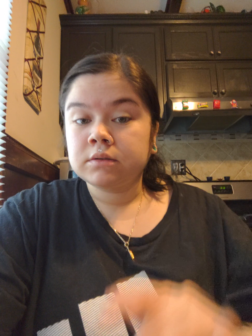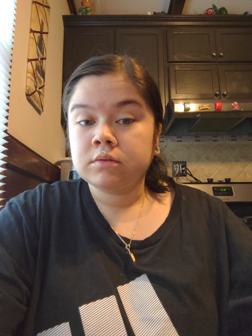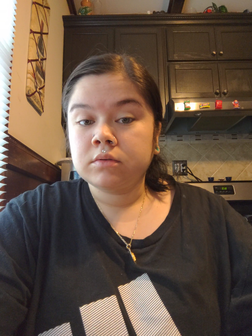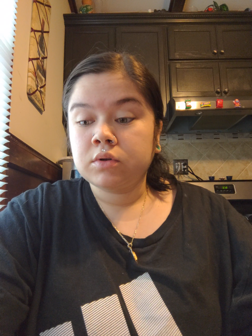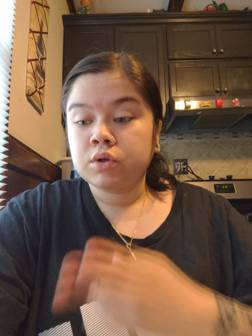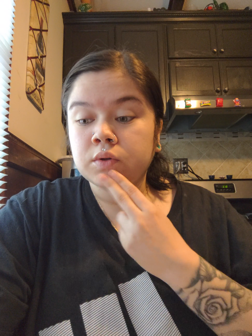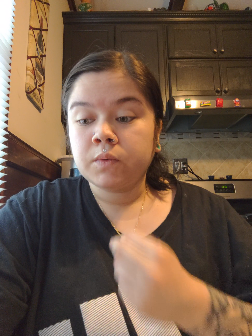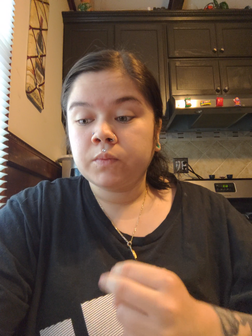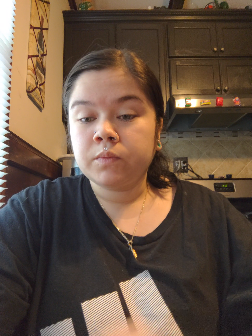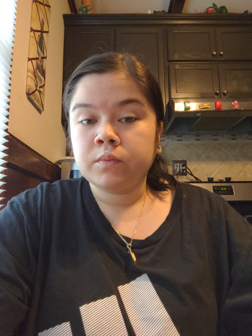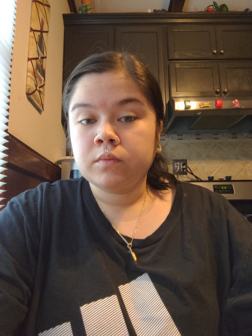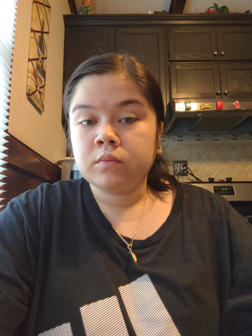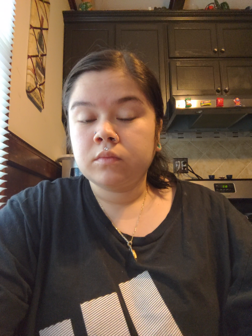cute